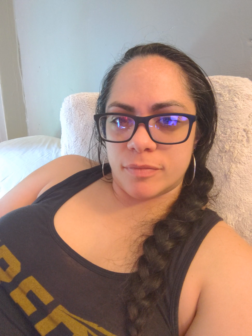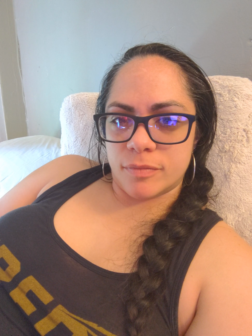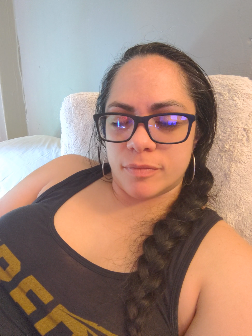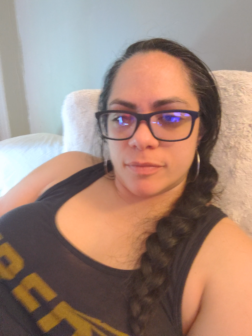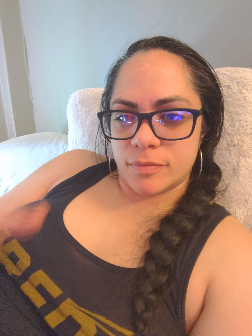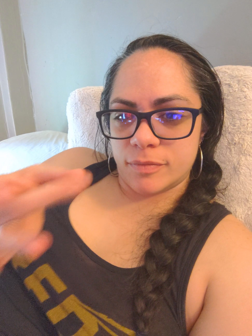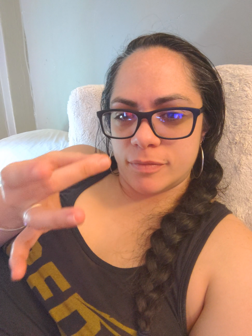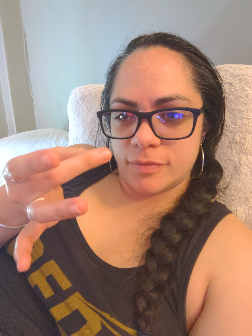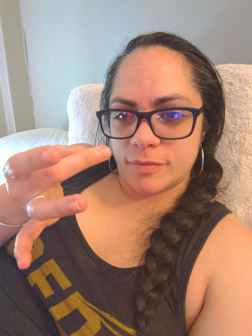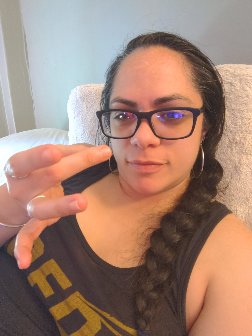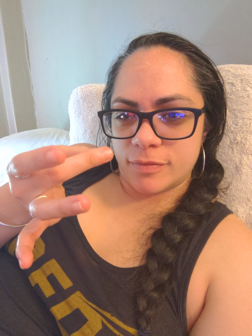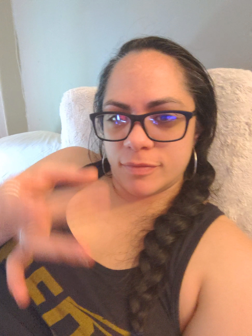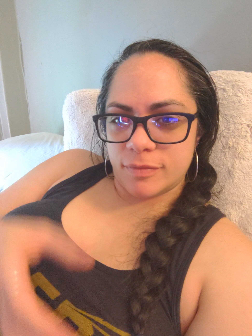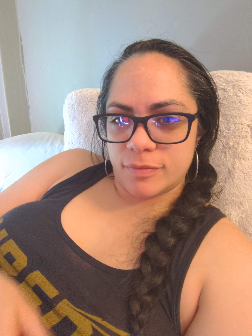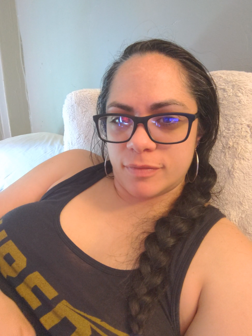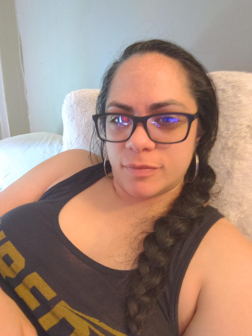sticky